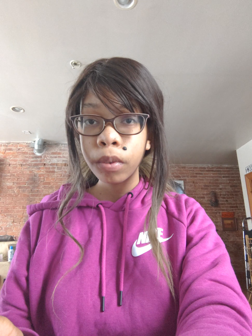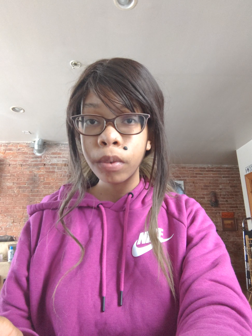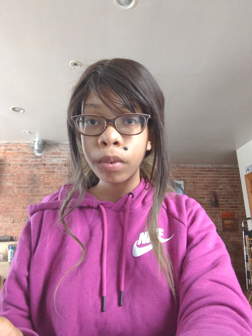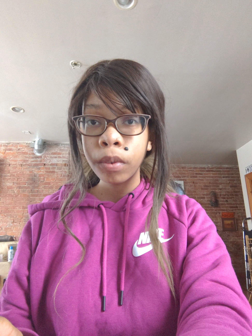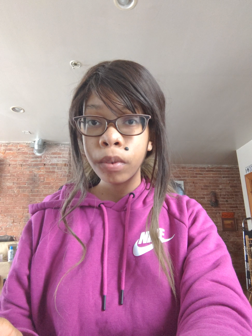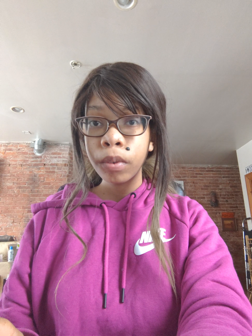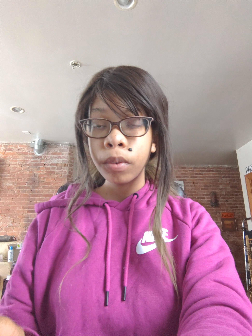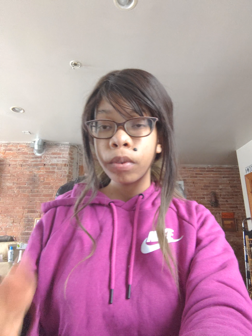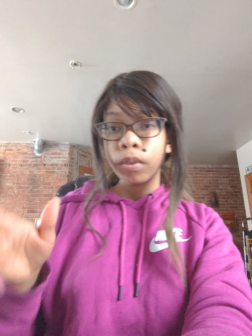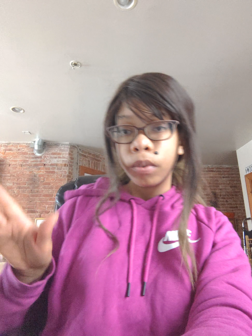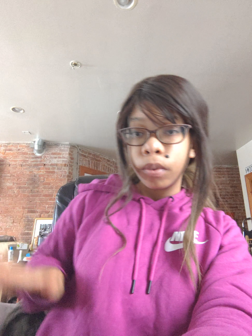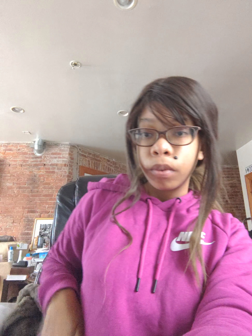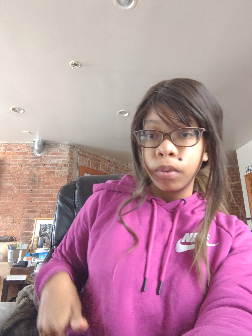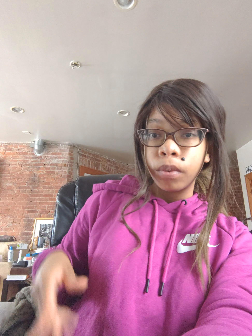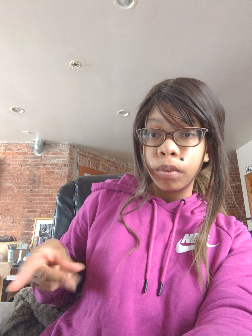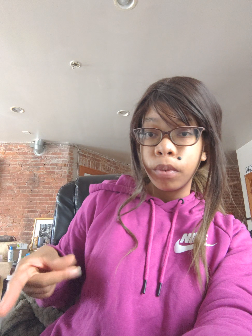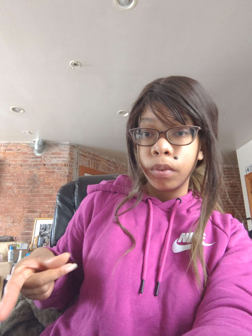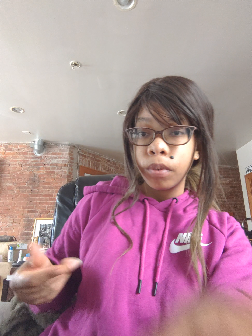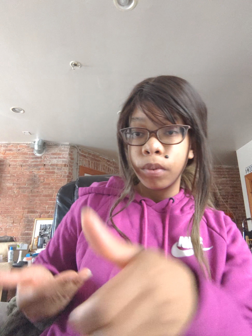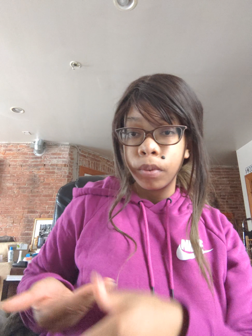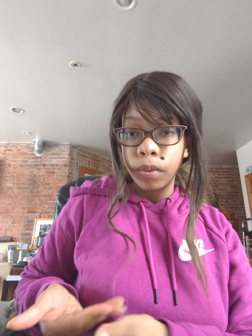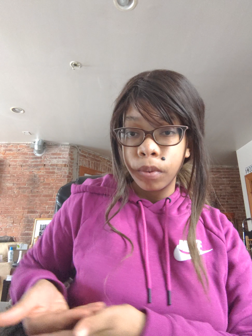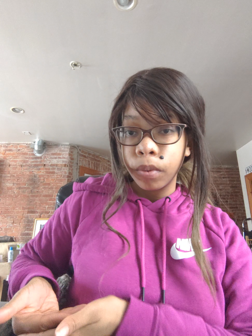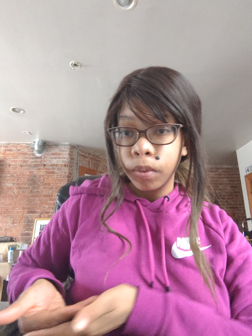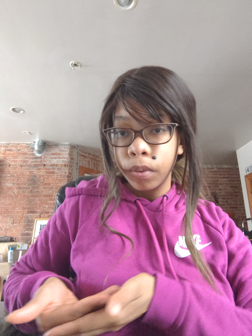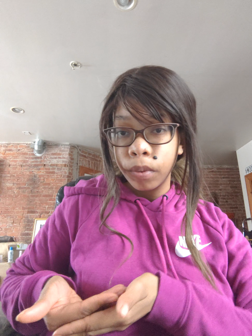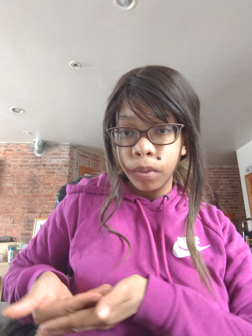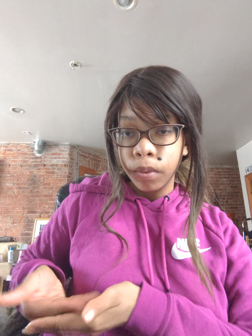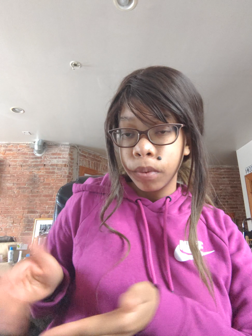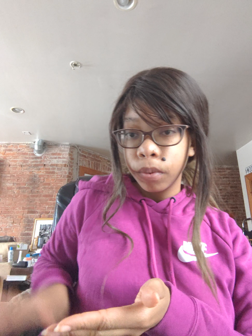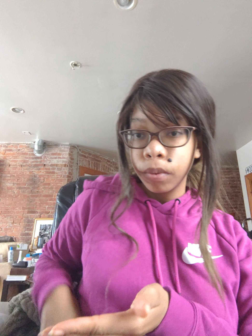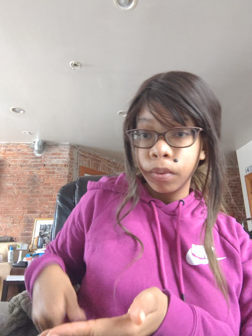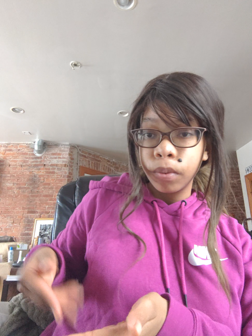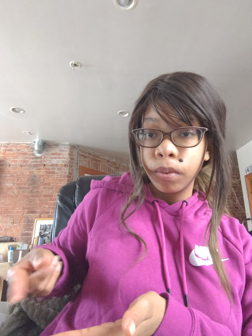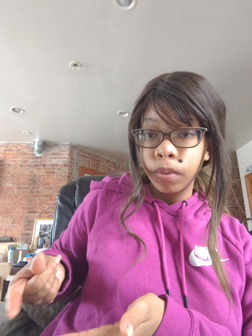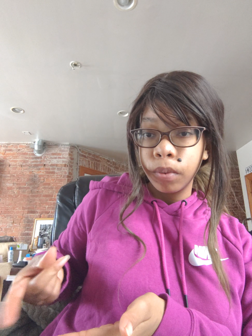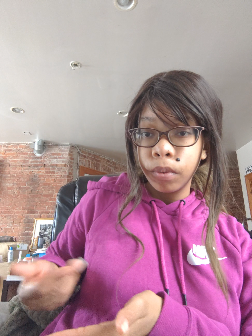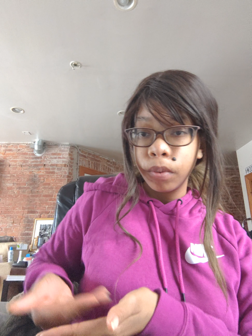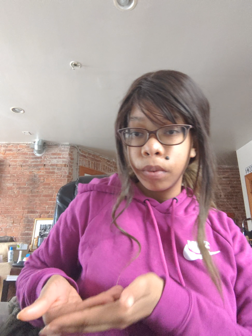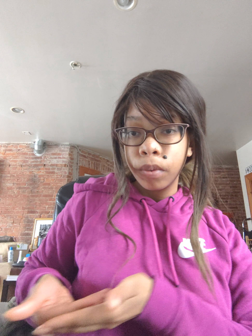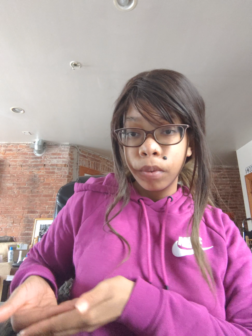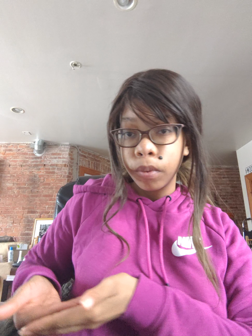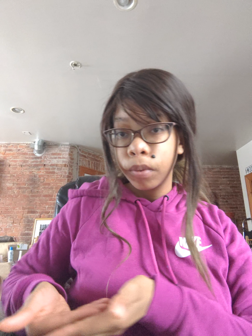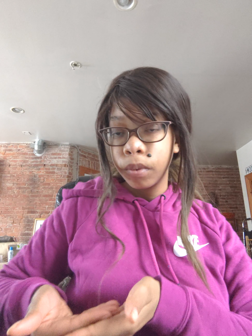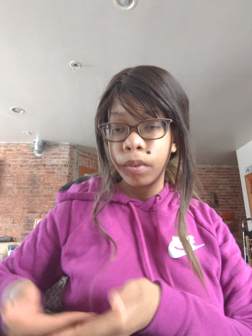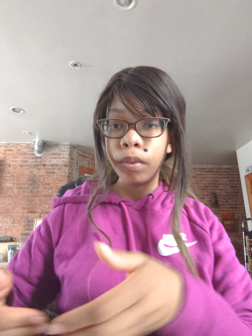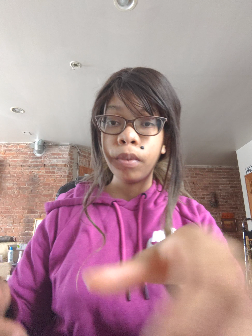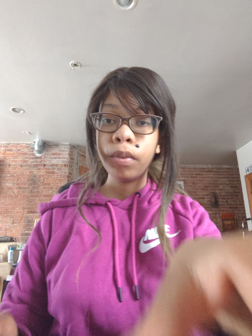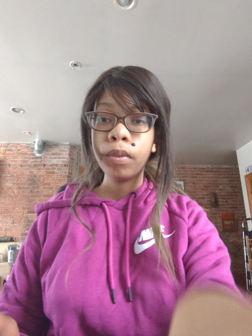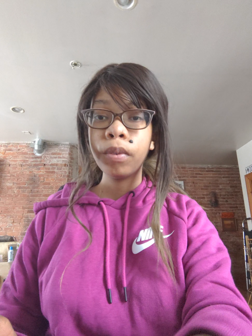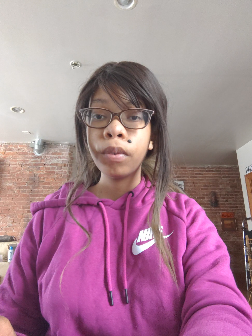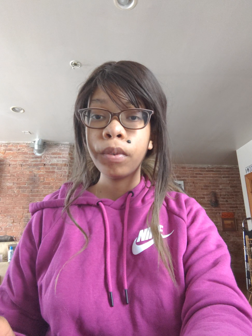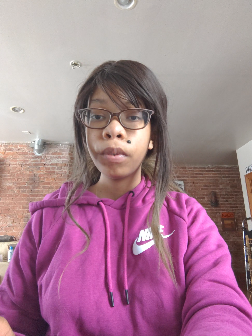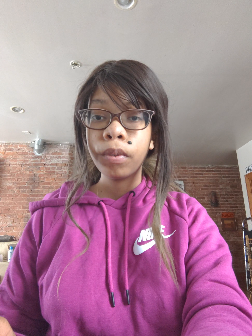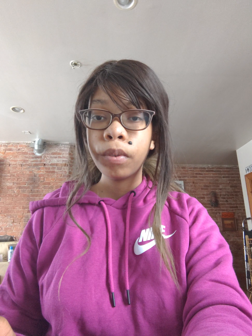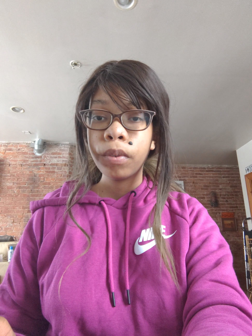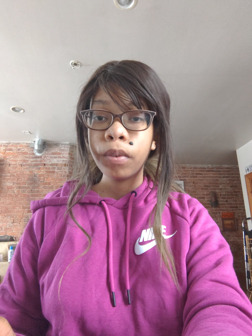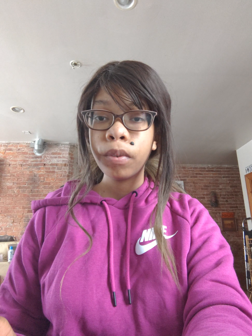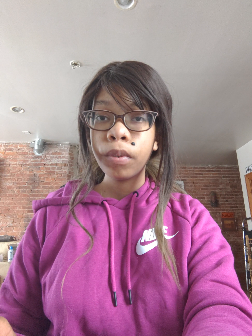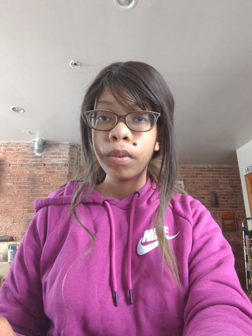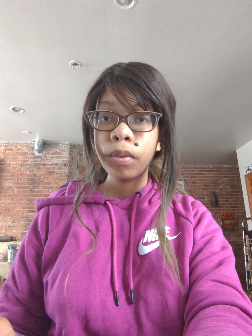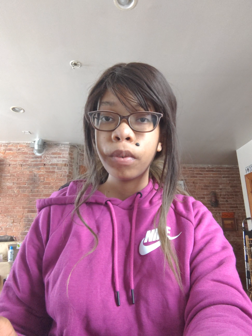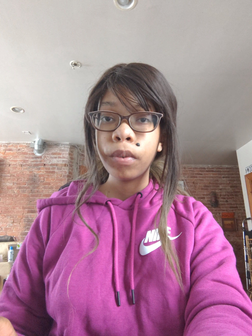puppy